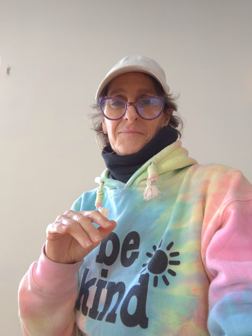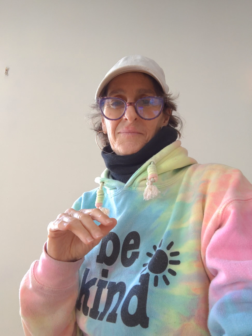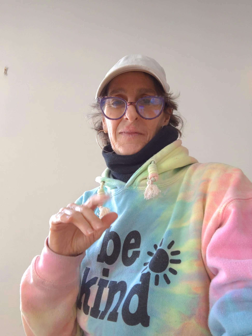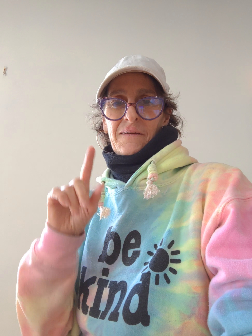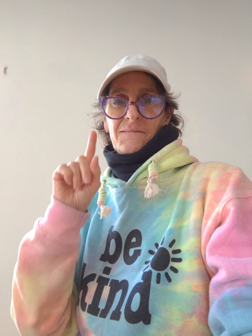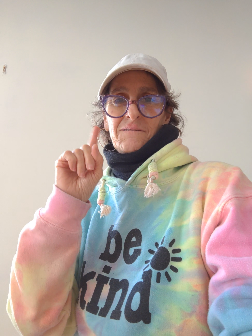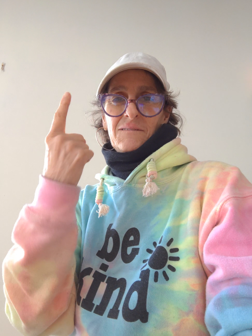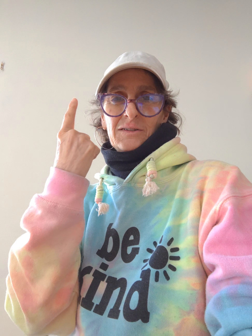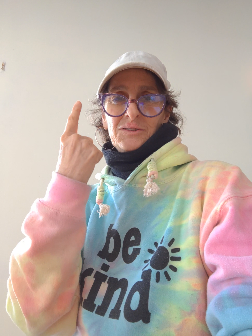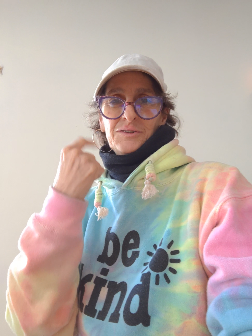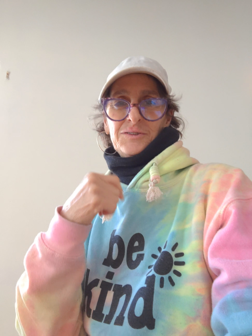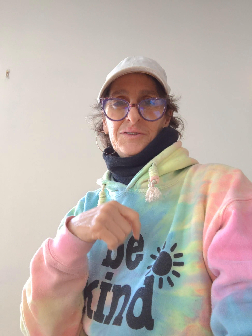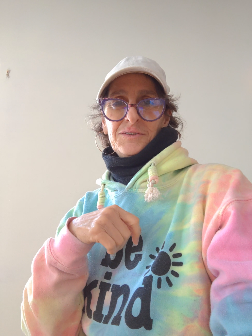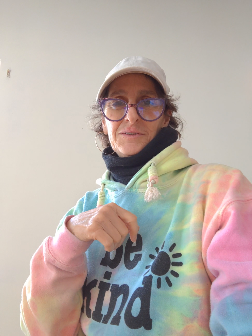first